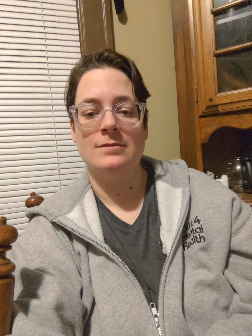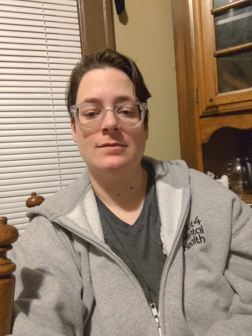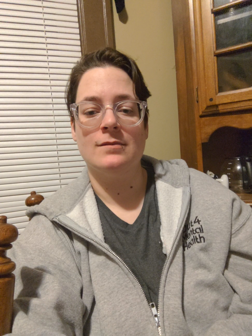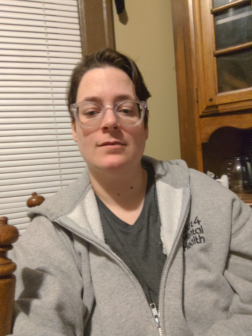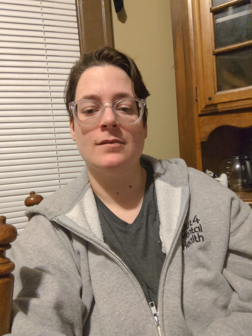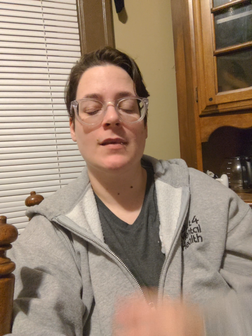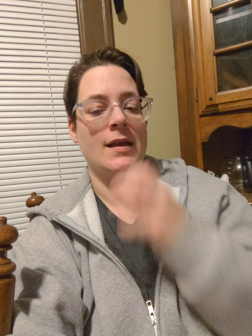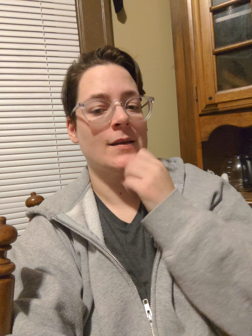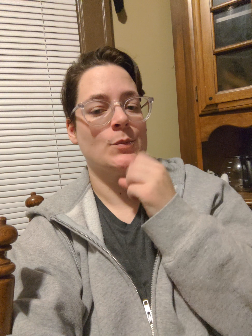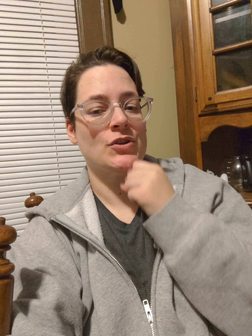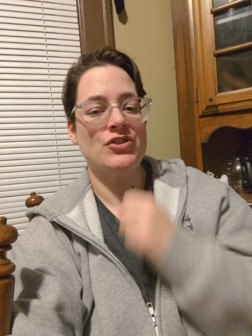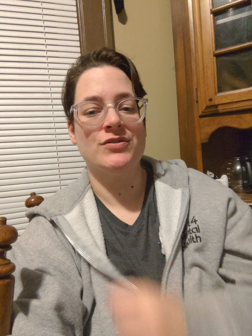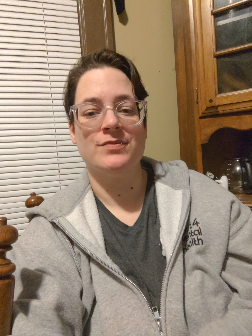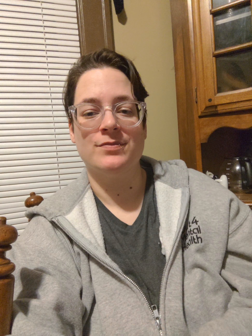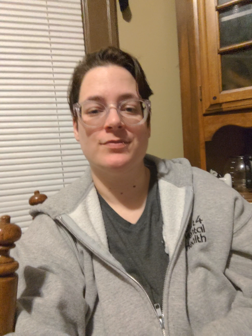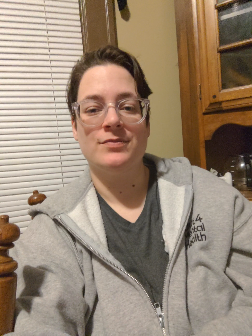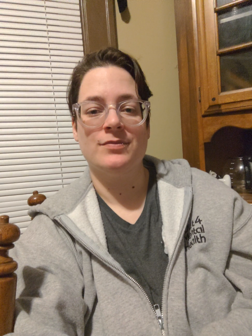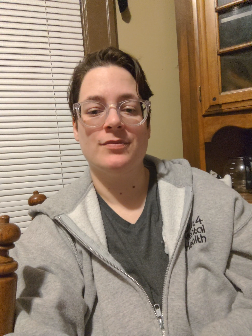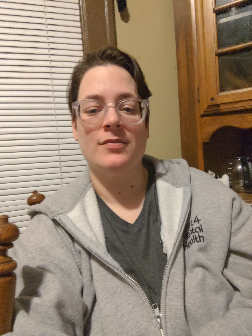underwear